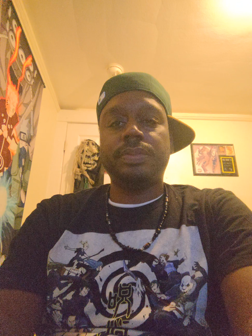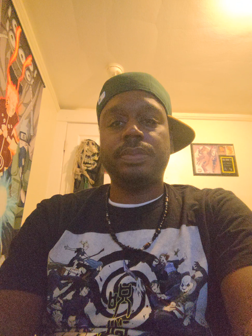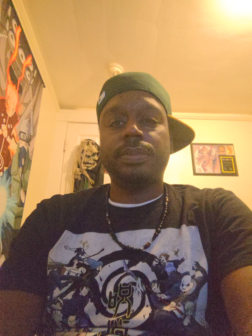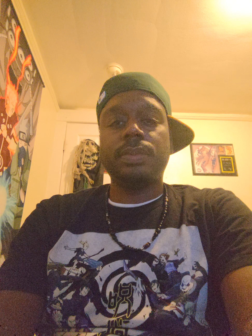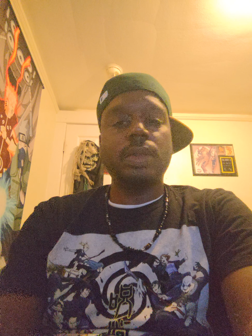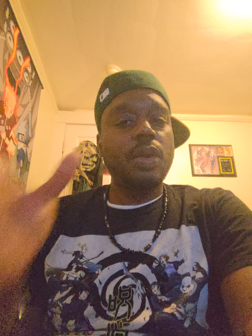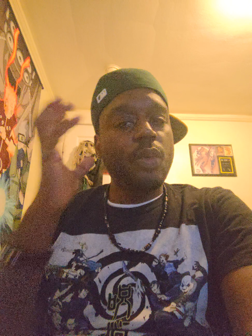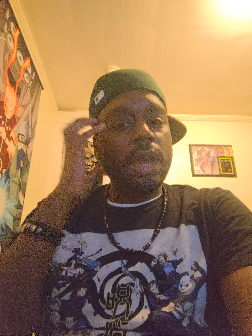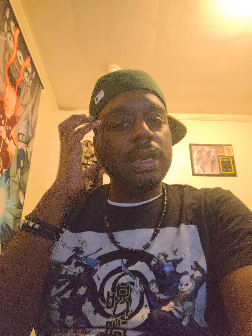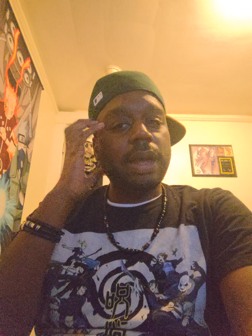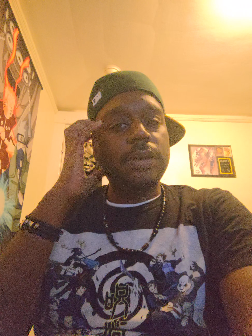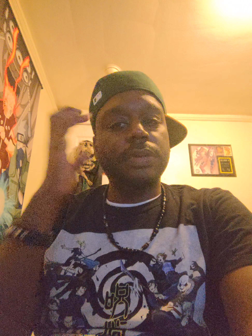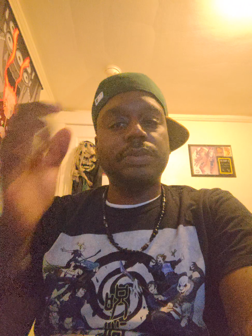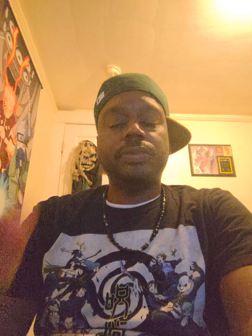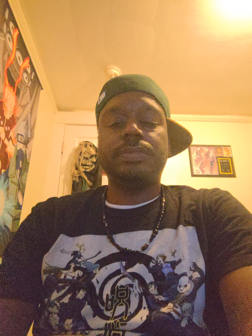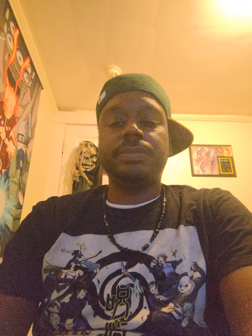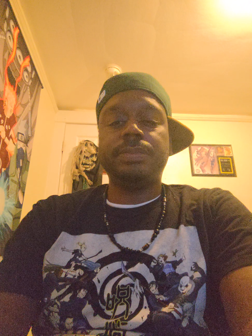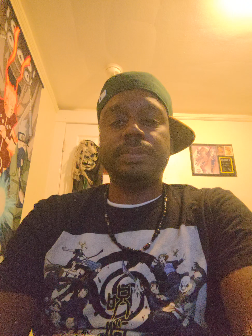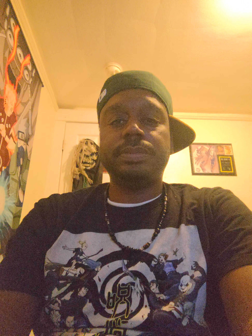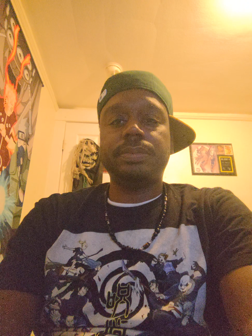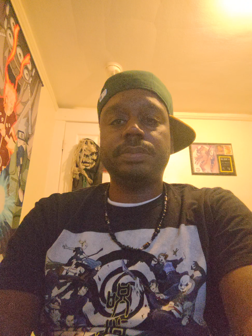radio